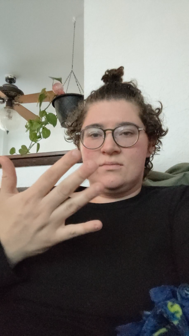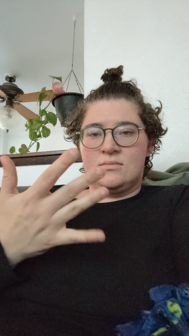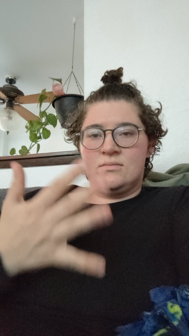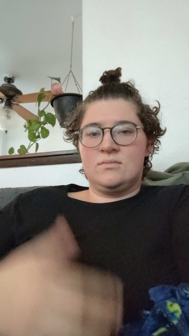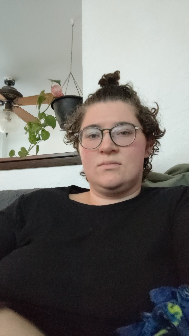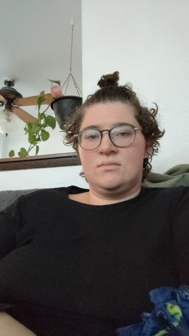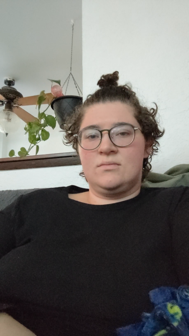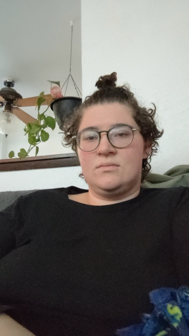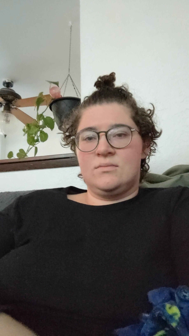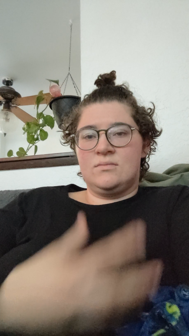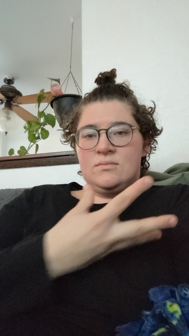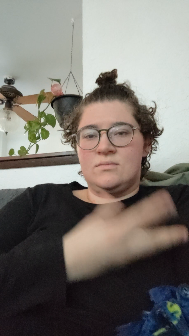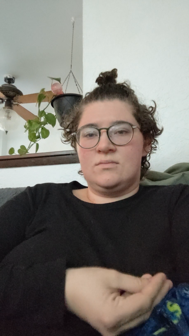poor